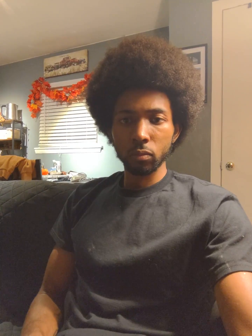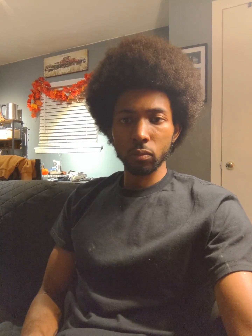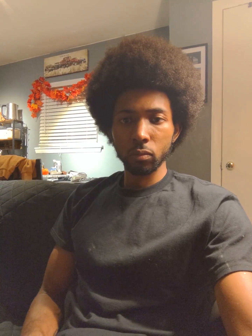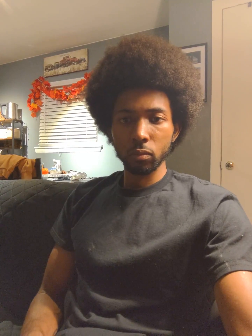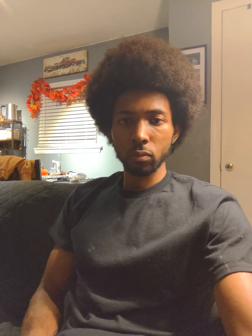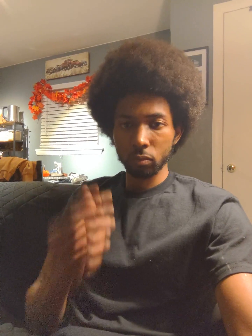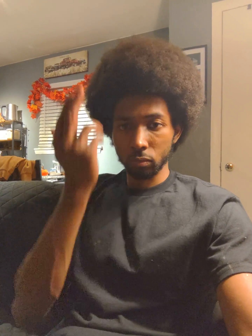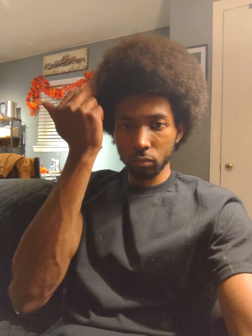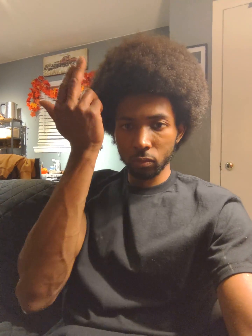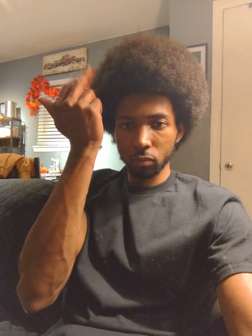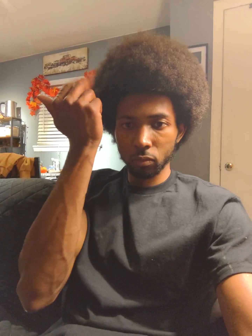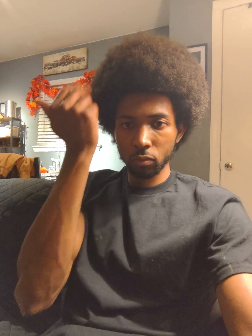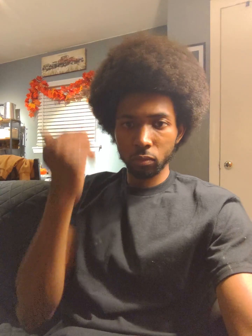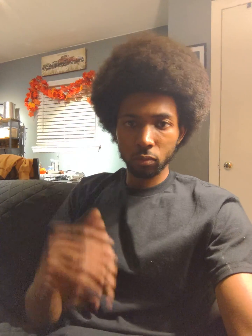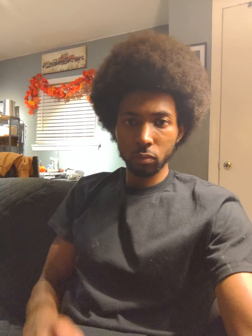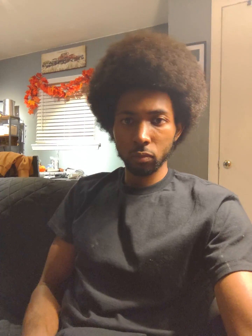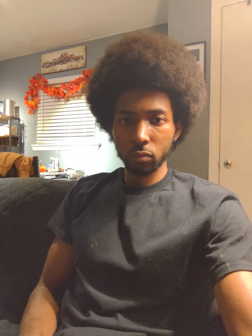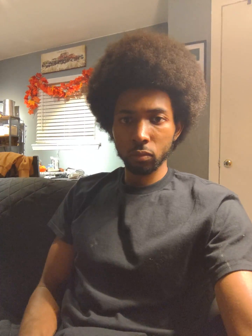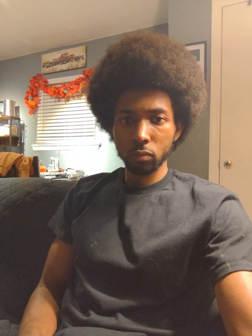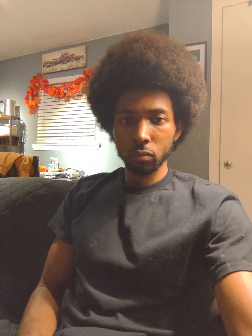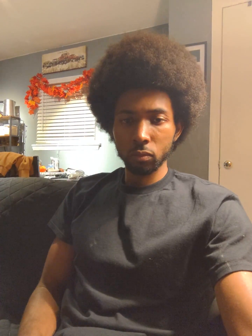rabbit